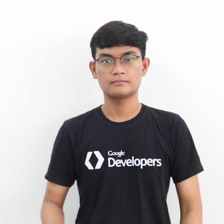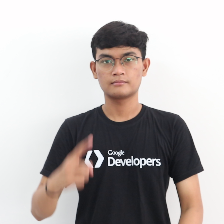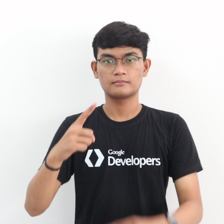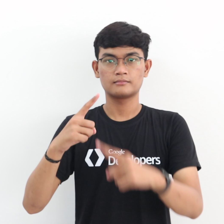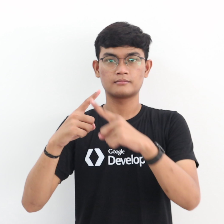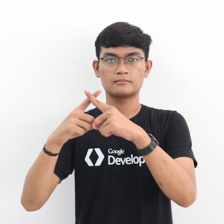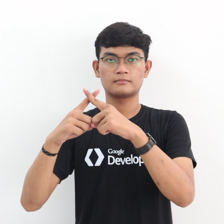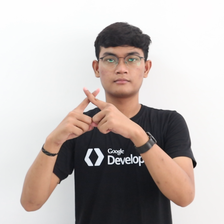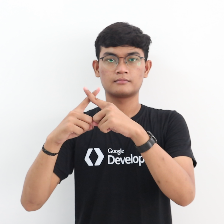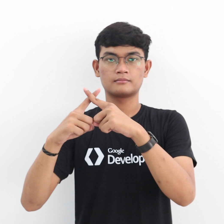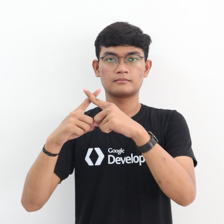X